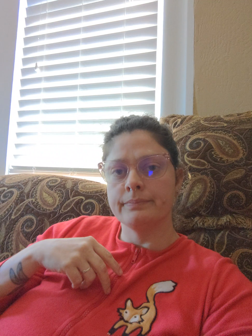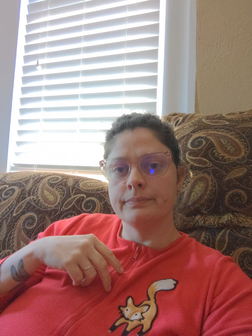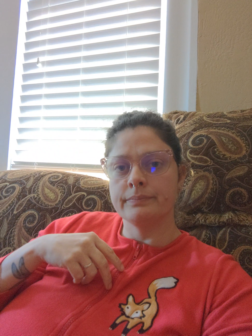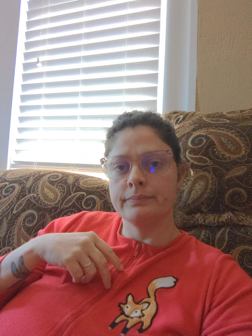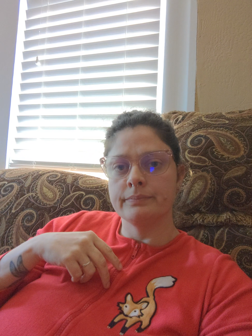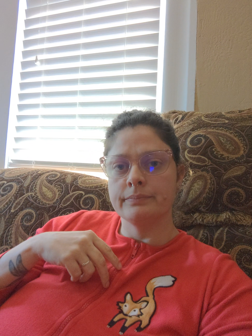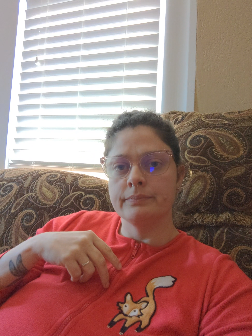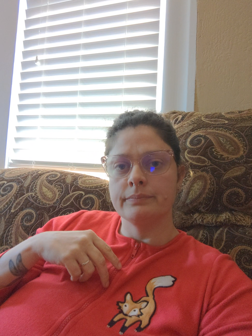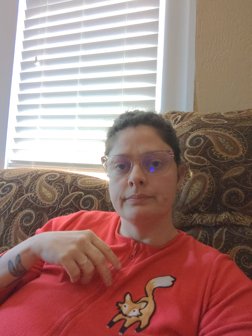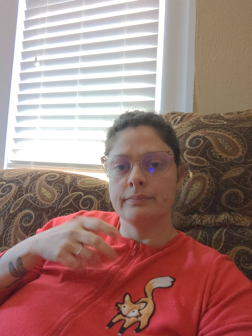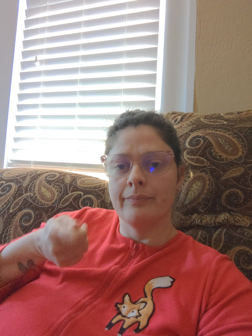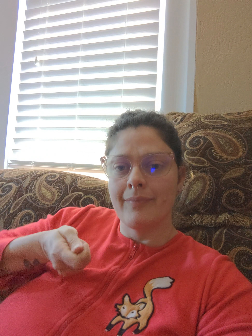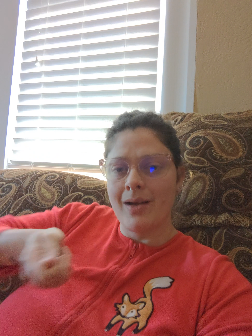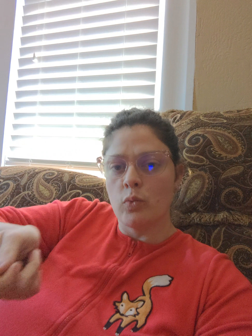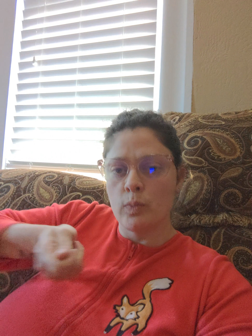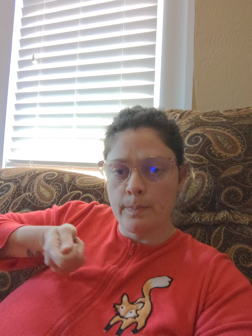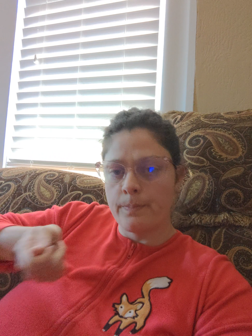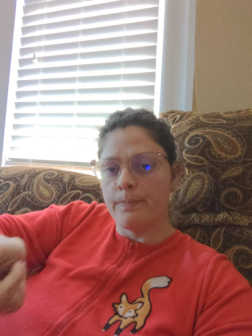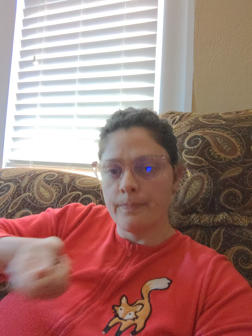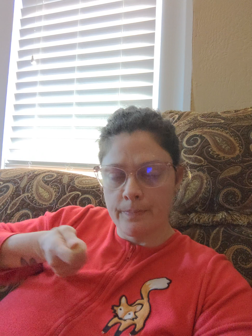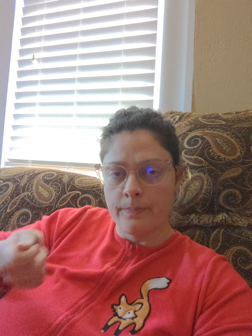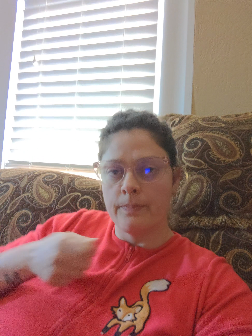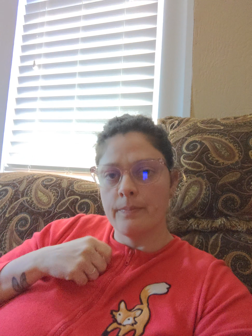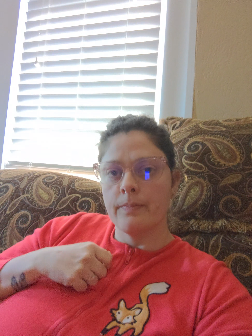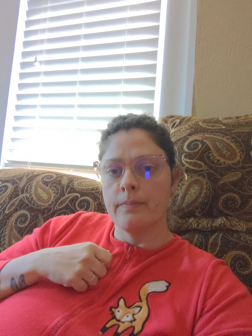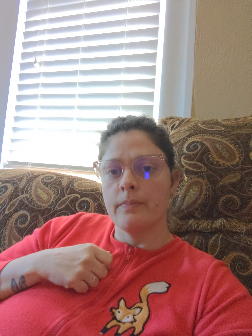vacuum